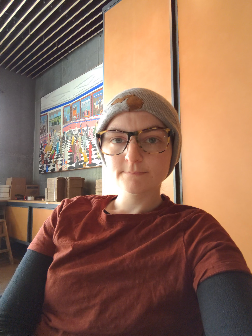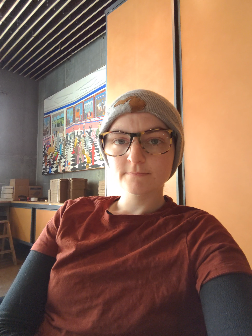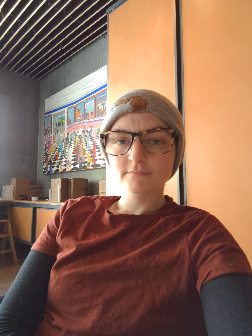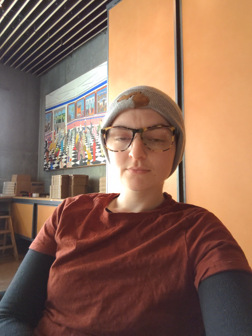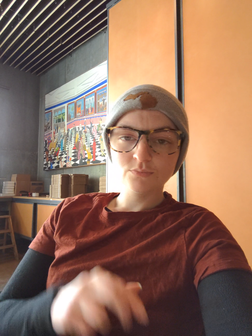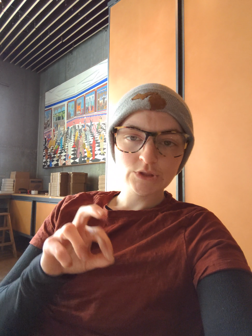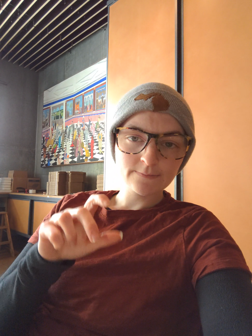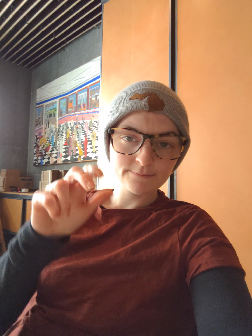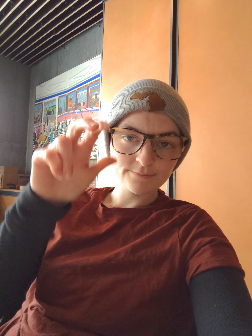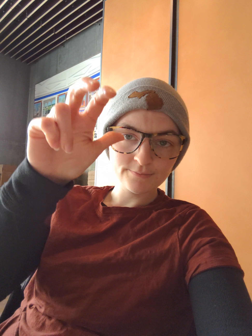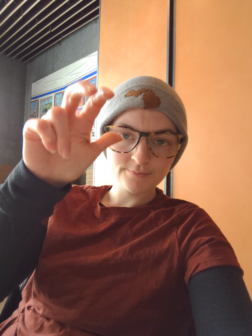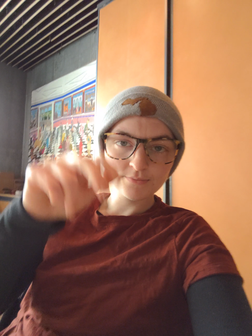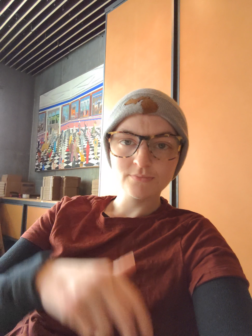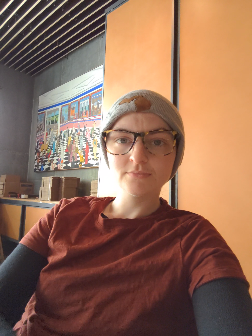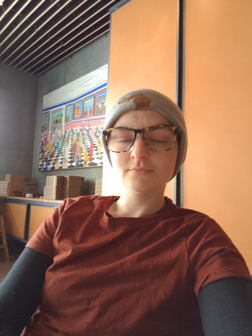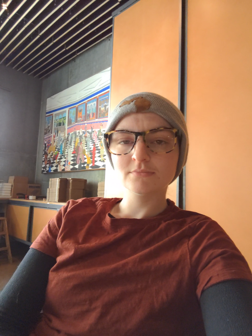stairs